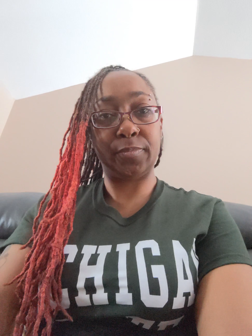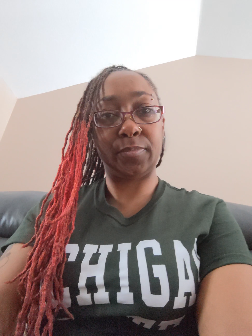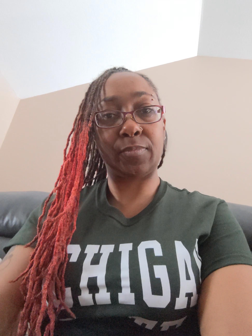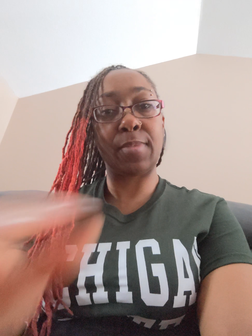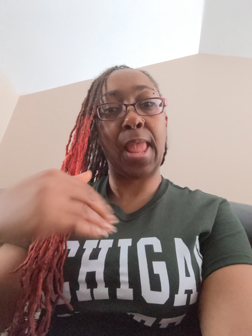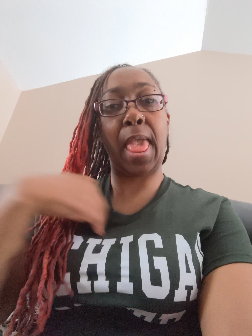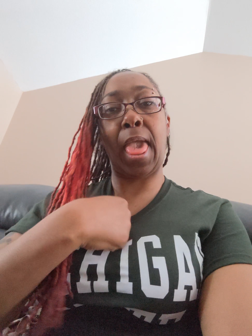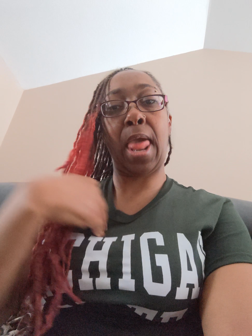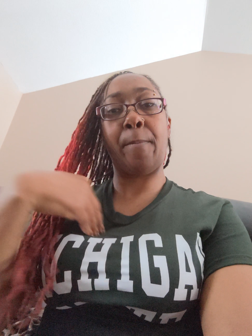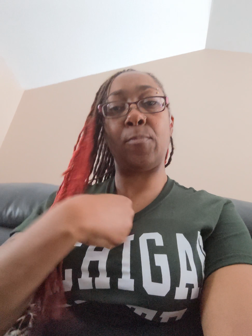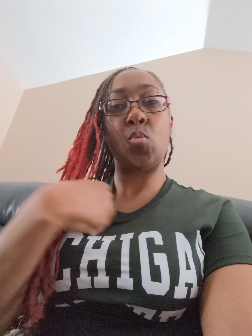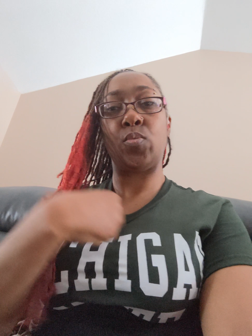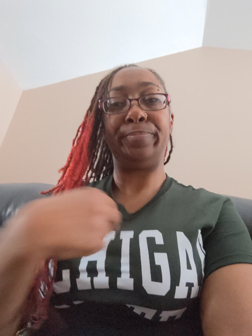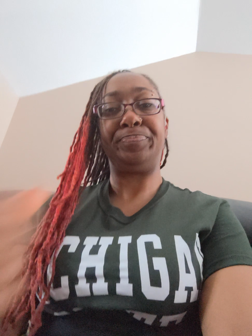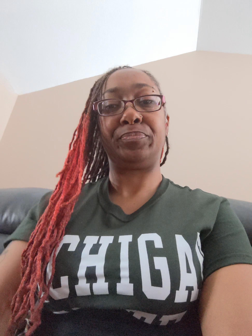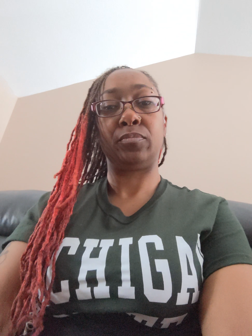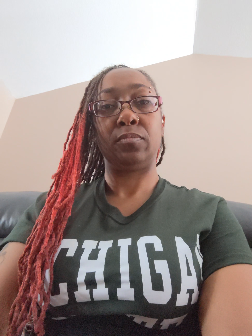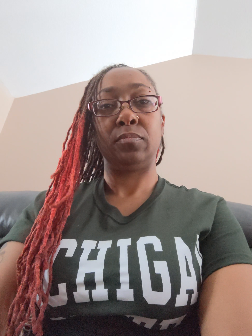animal